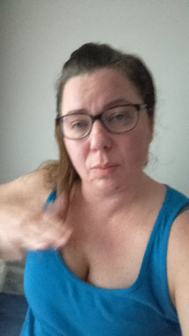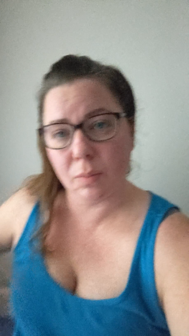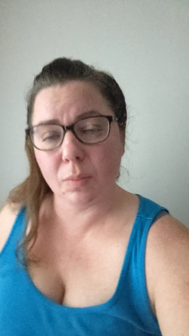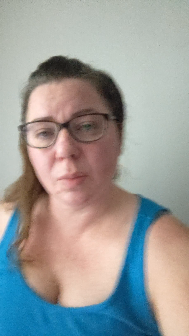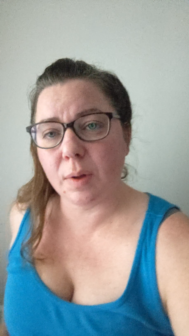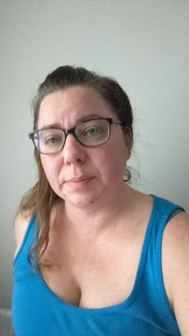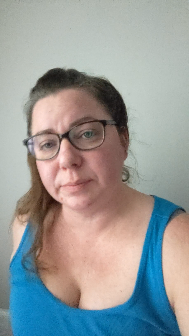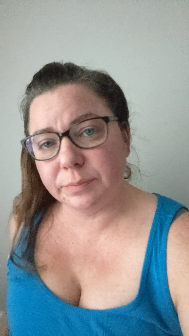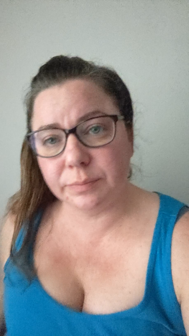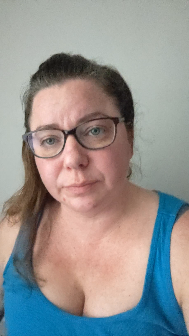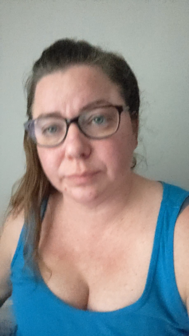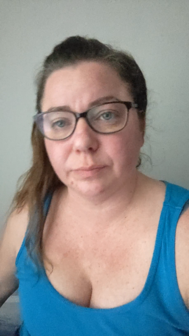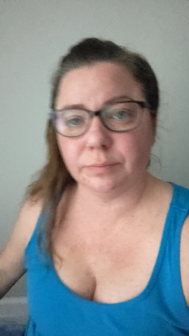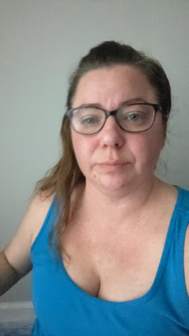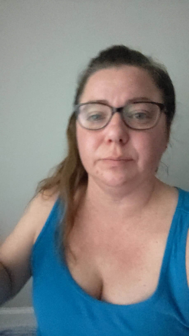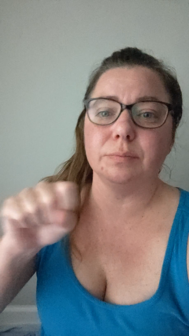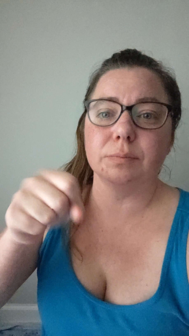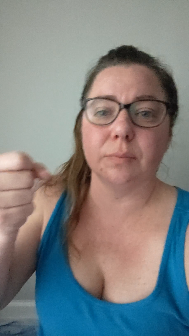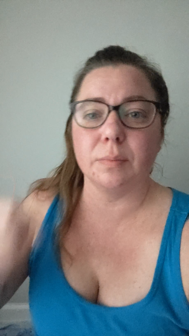broken